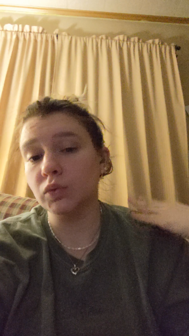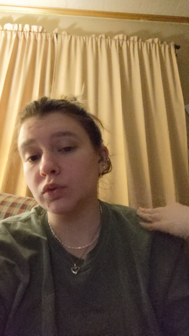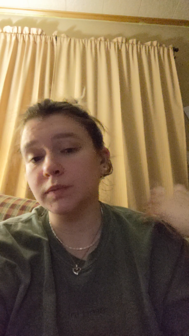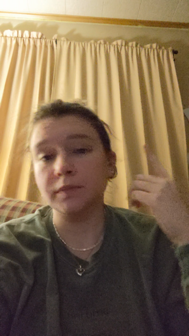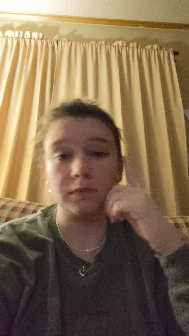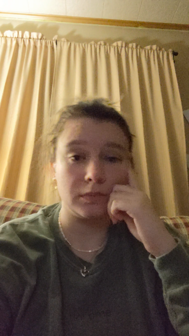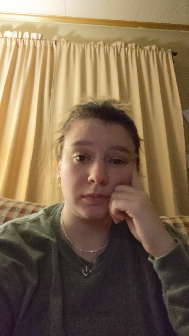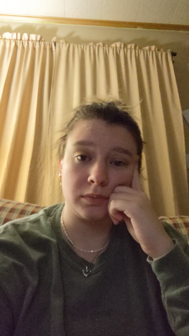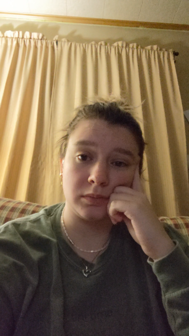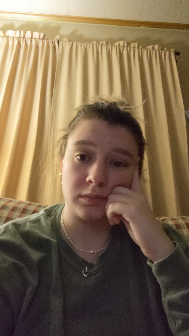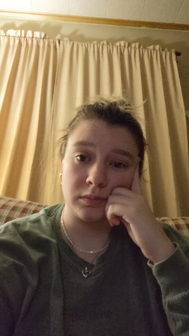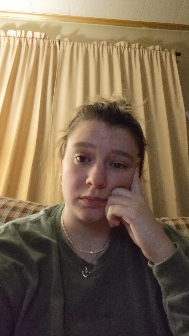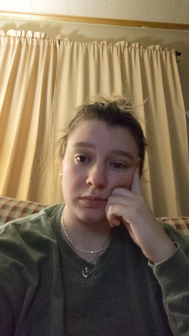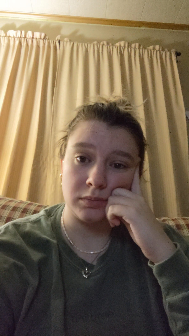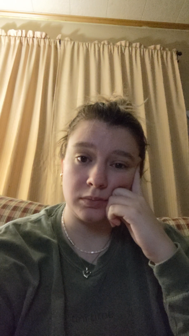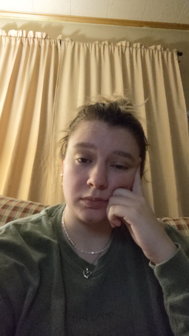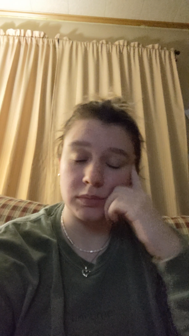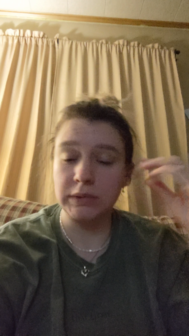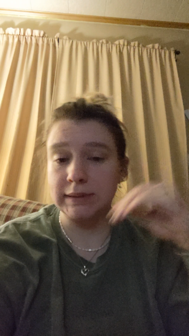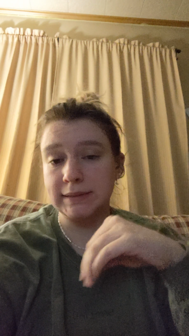inside